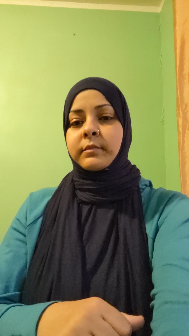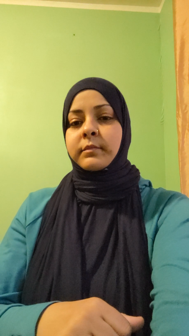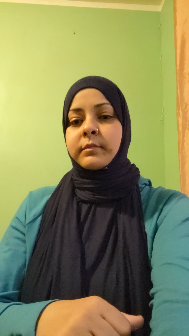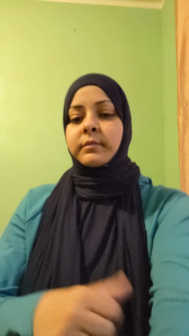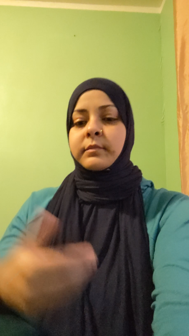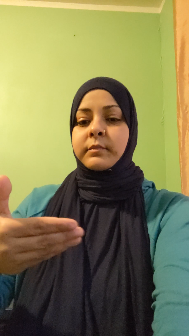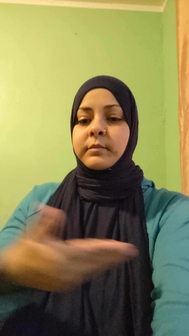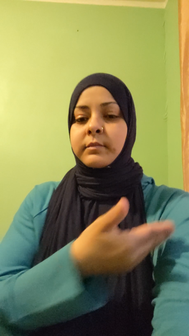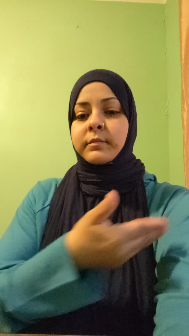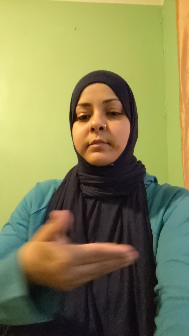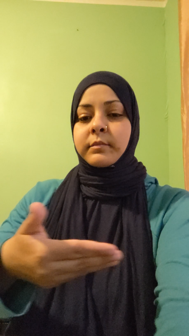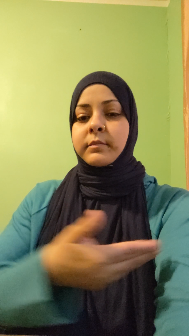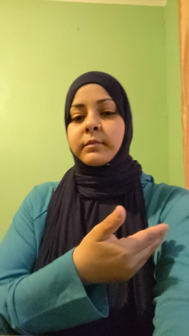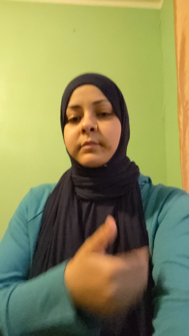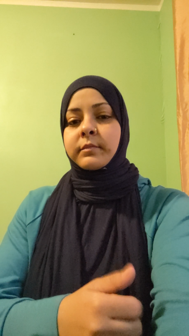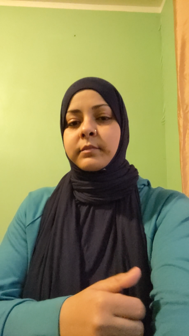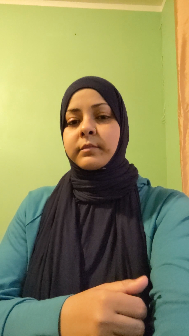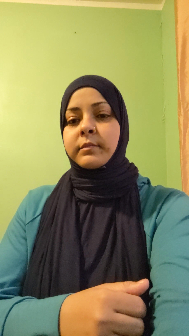baby